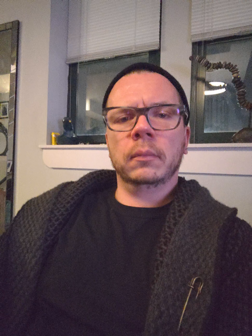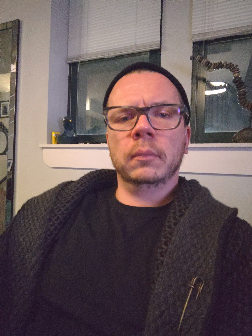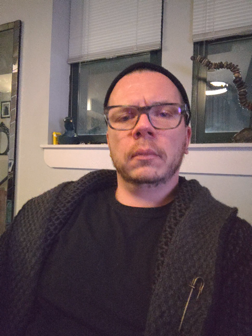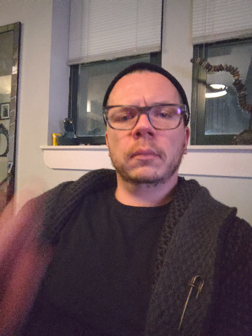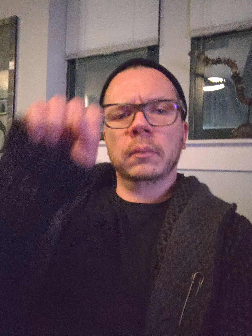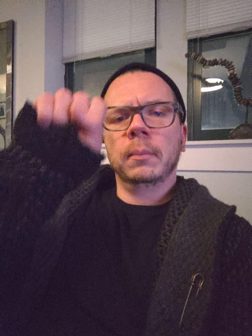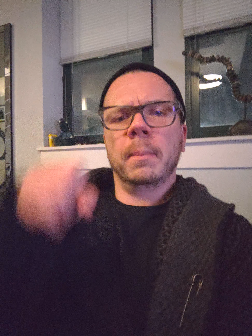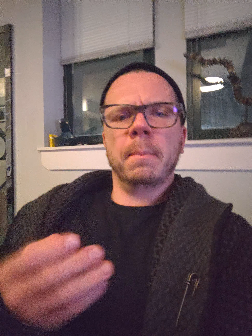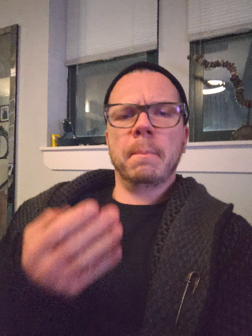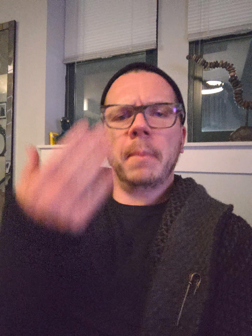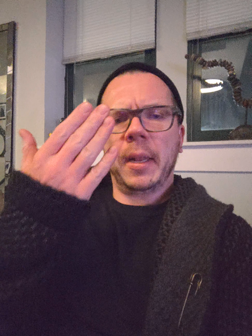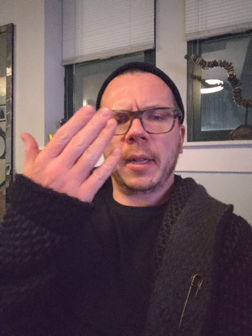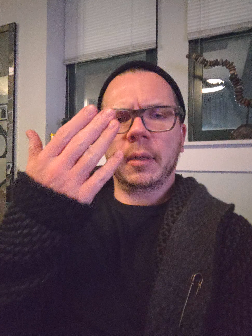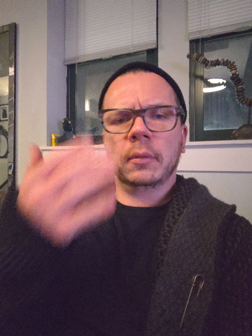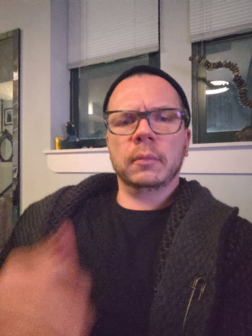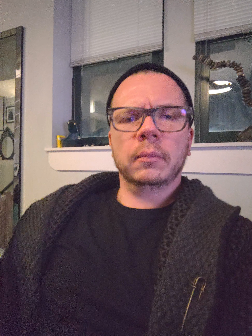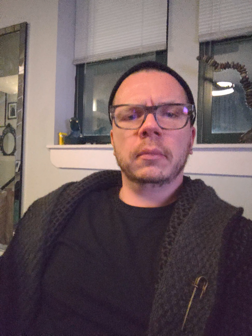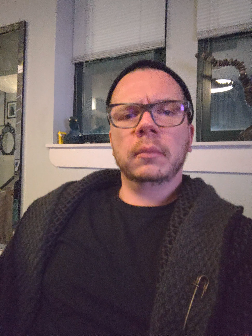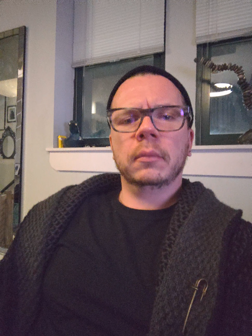mitten